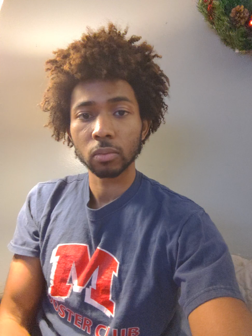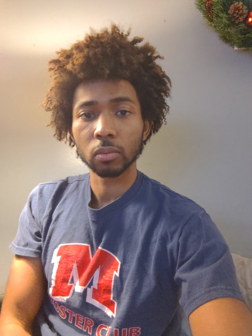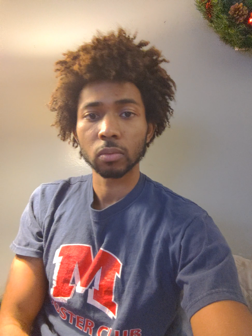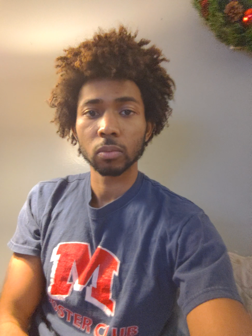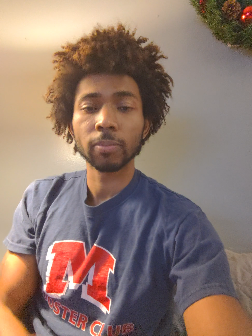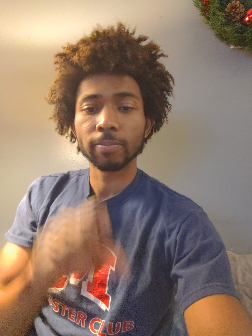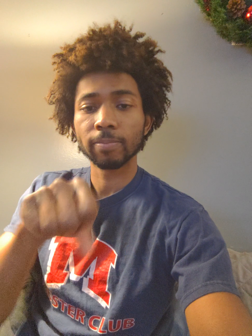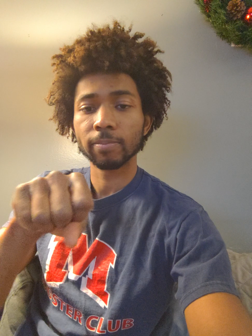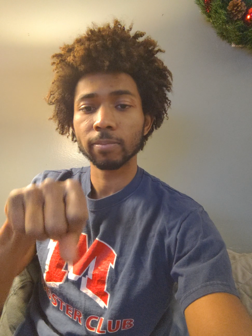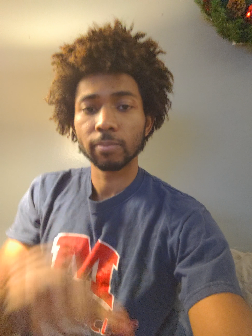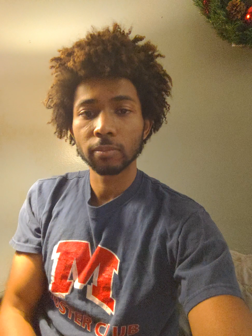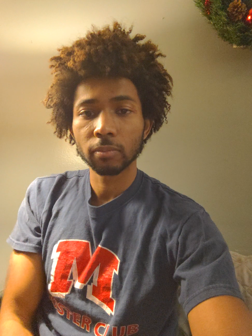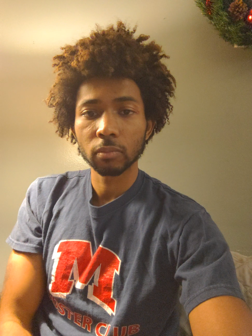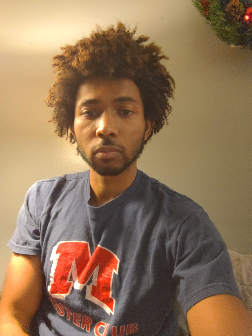yes